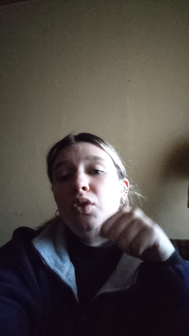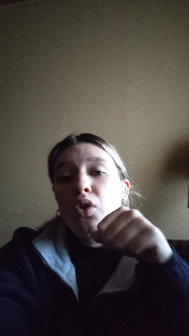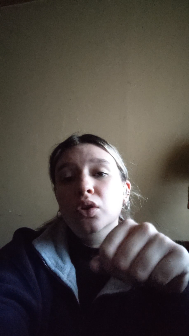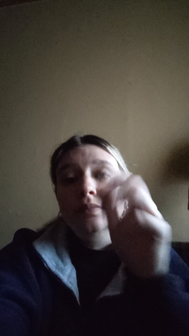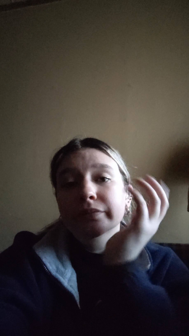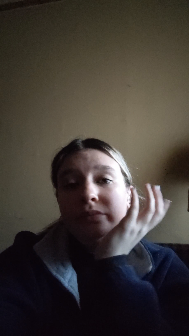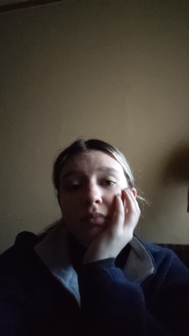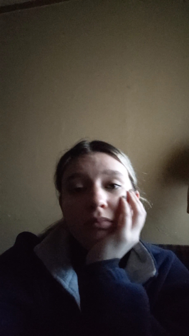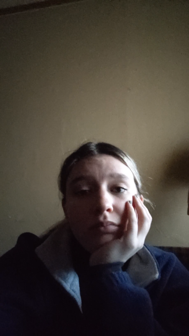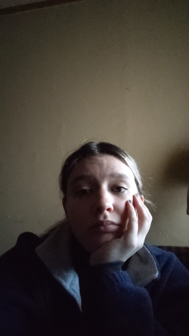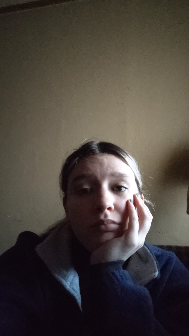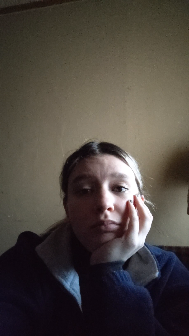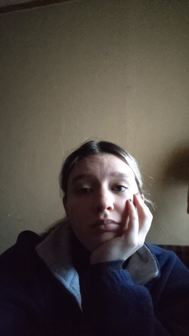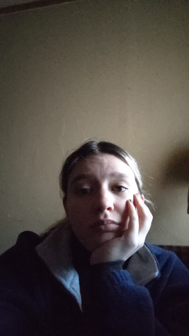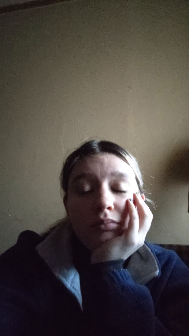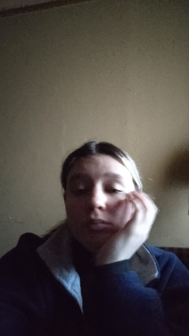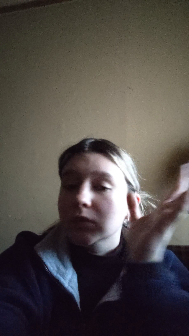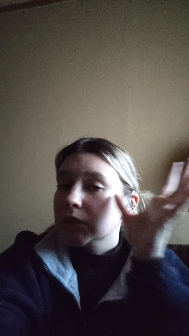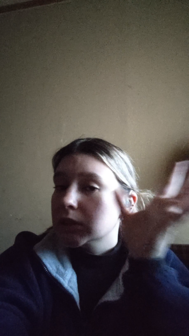deer